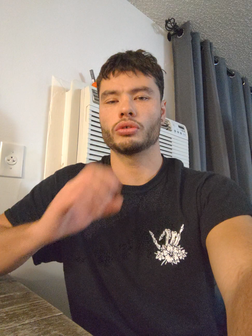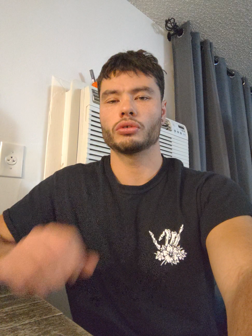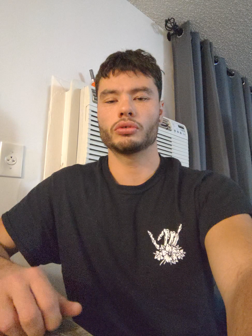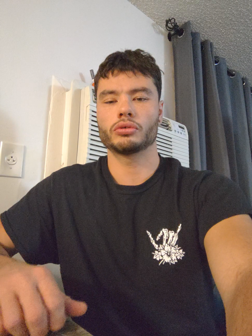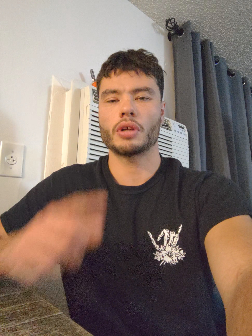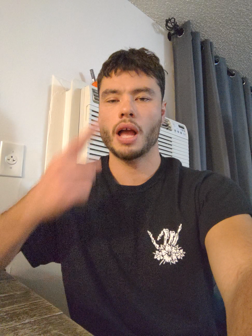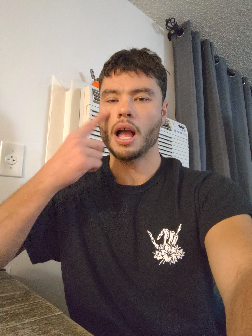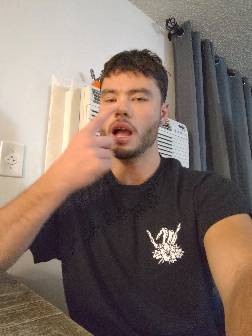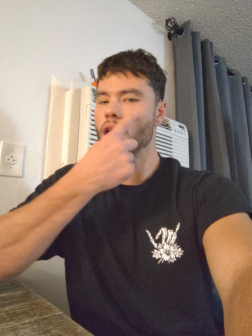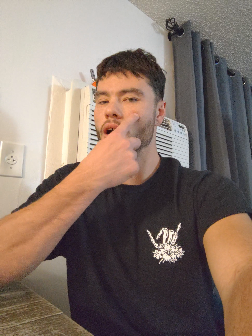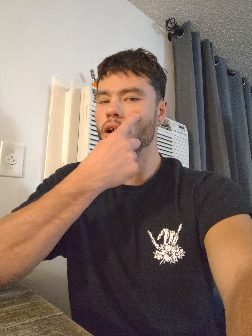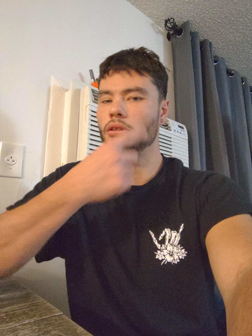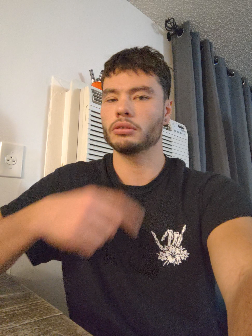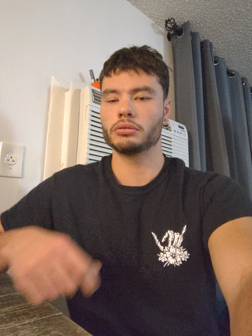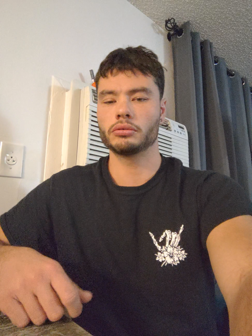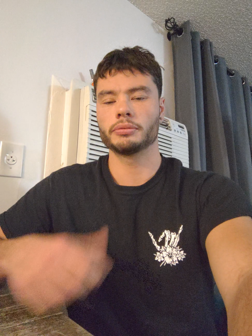eye